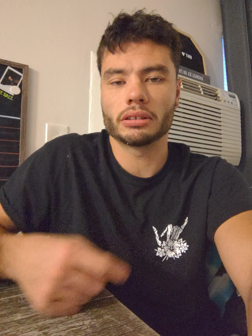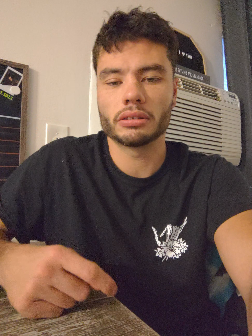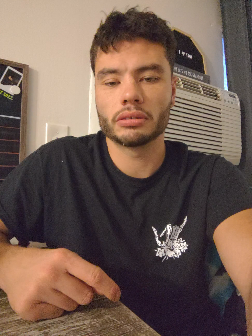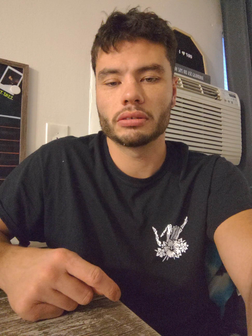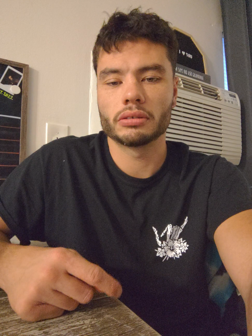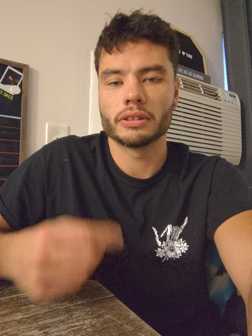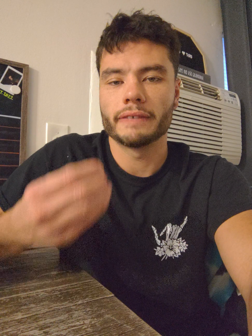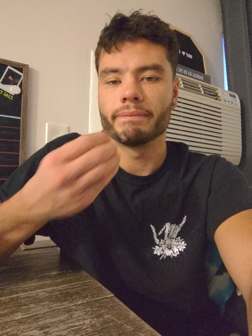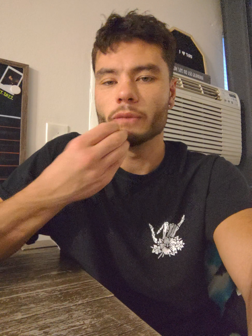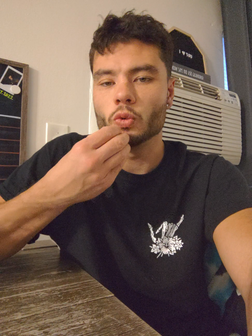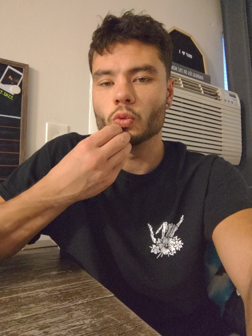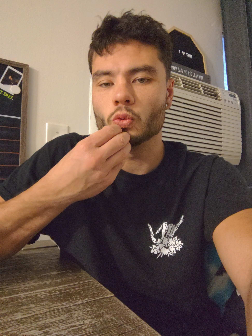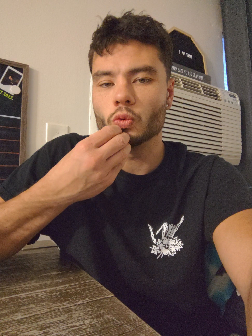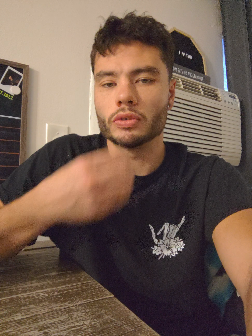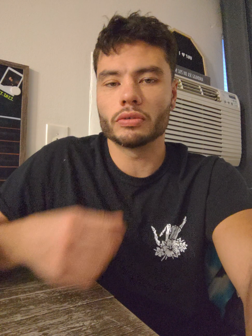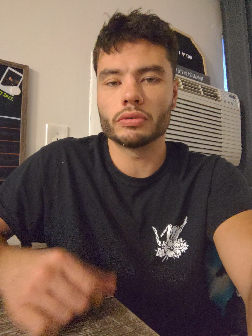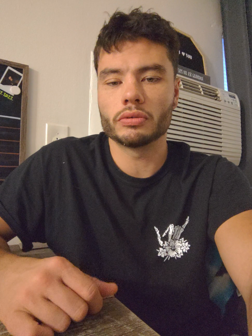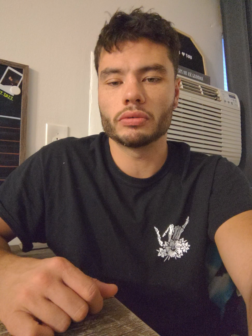food